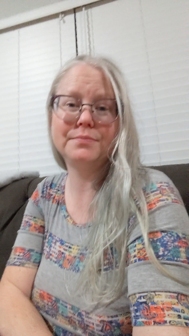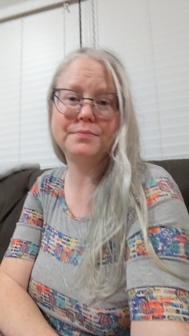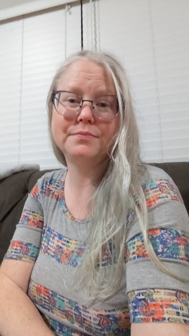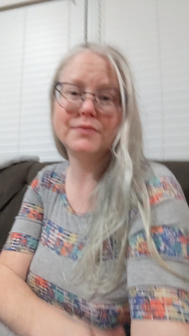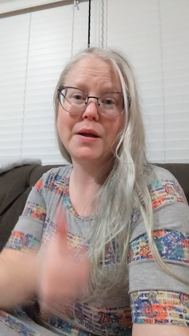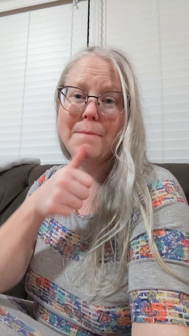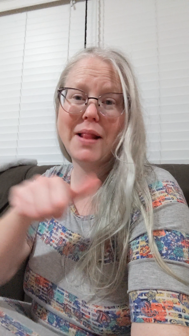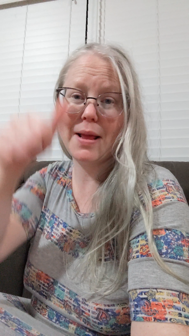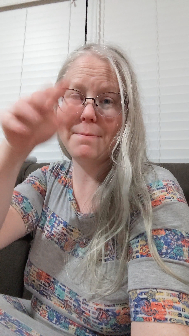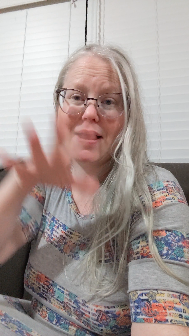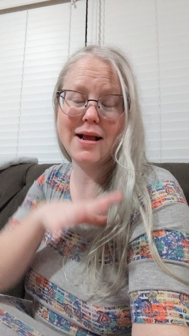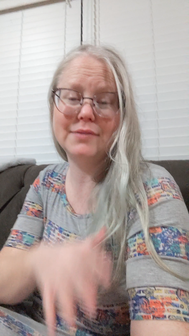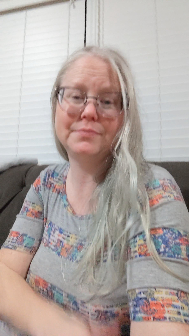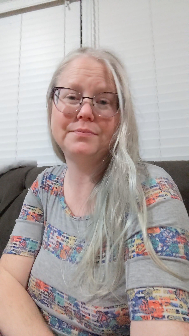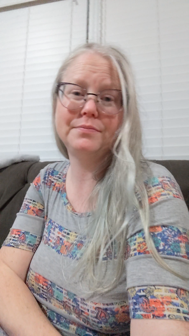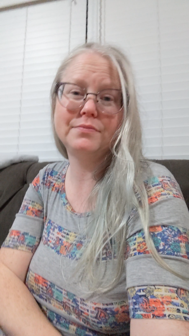mailman